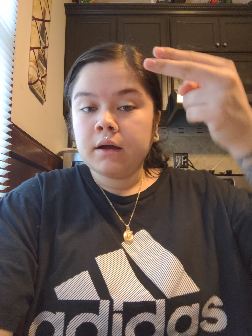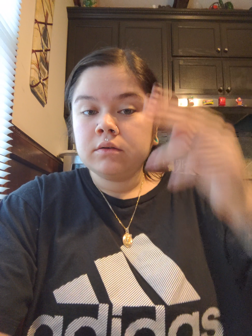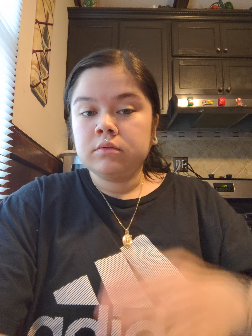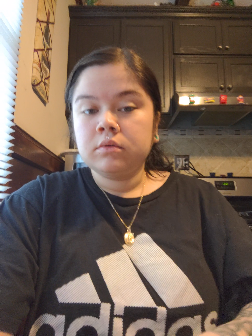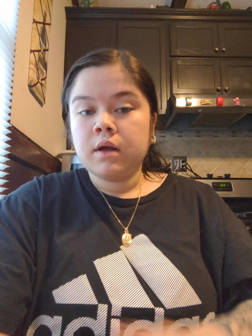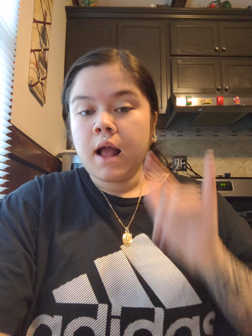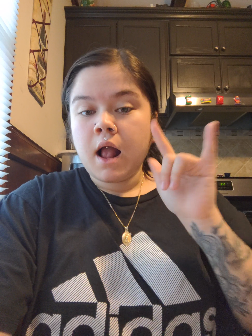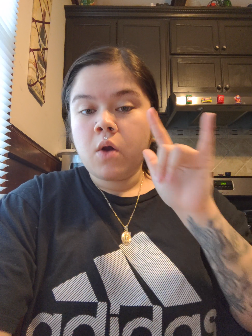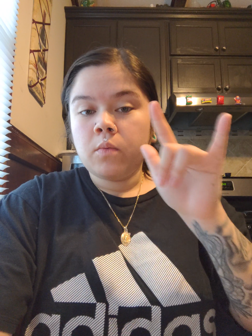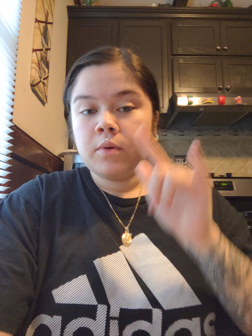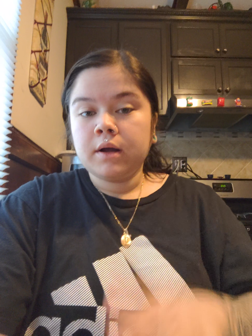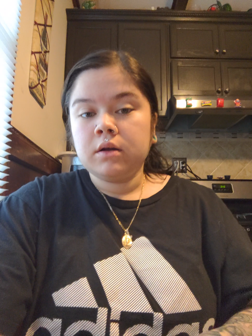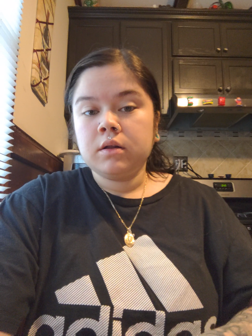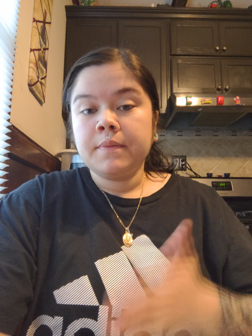airplane